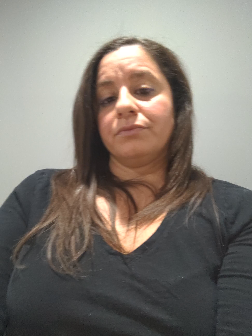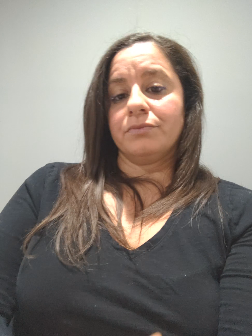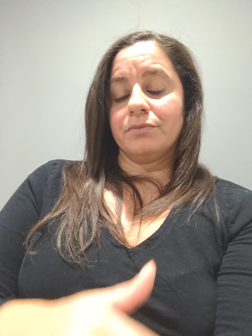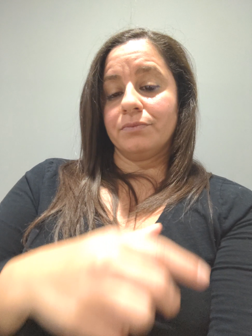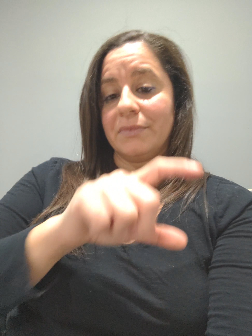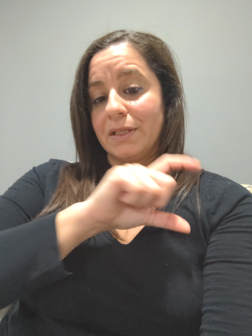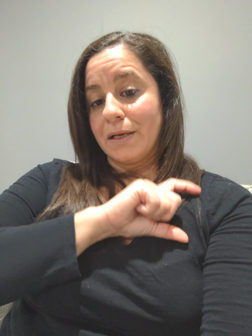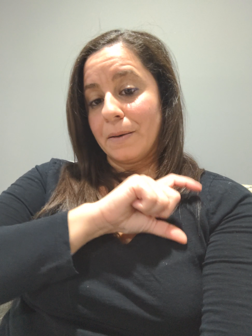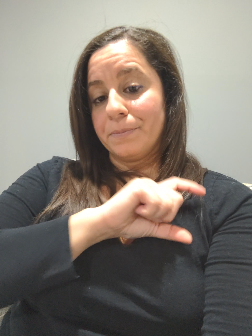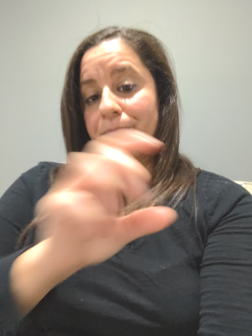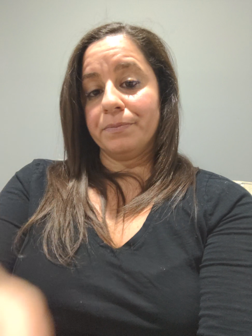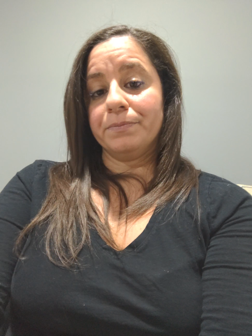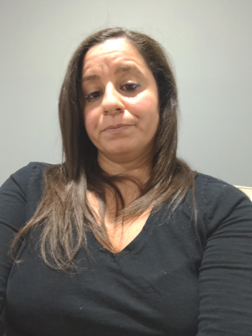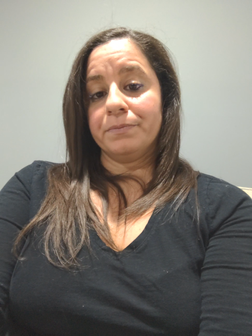police